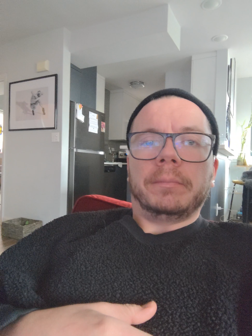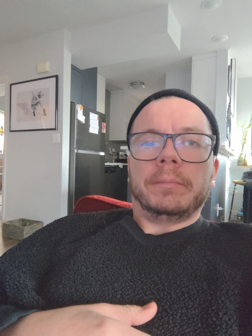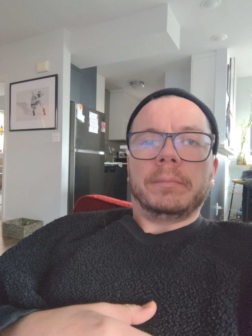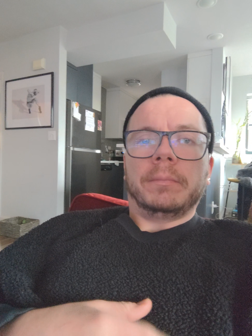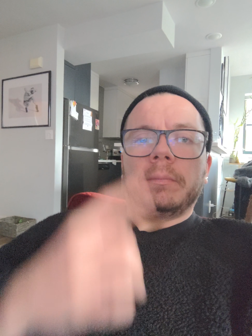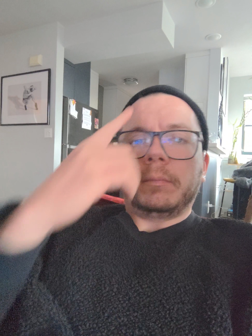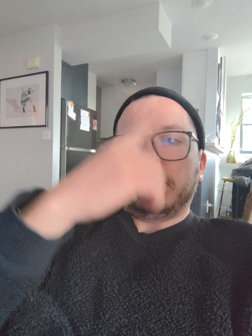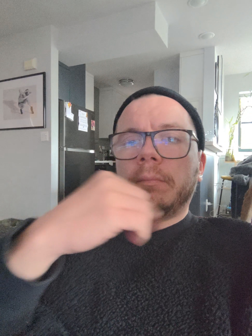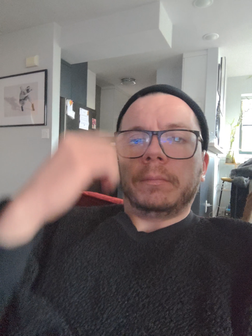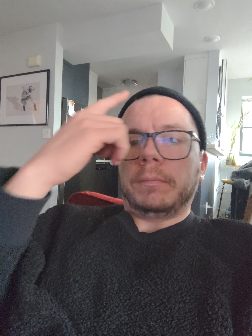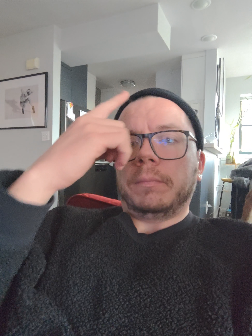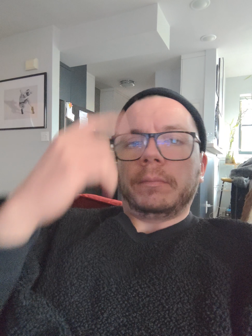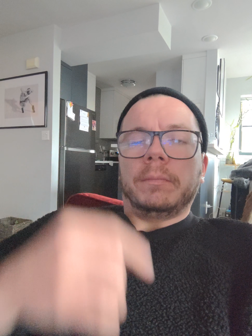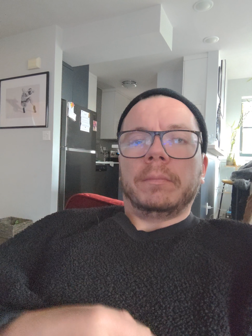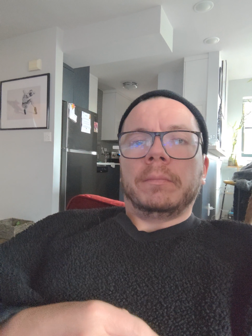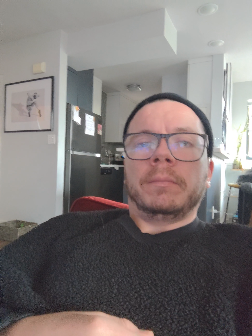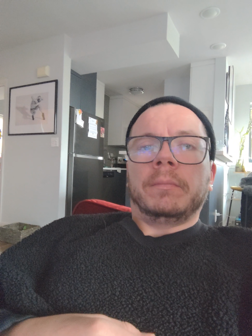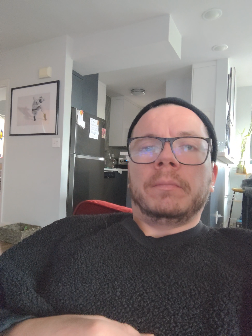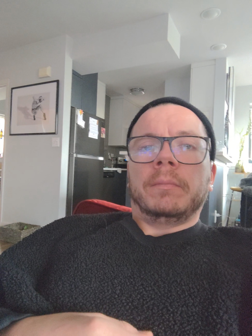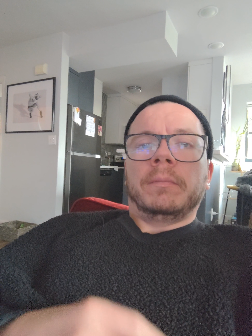face